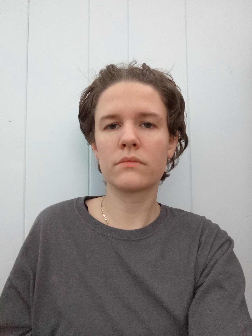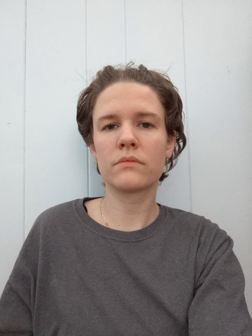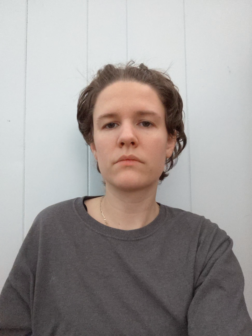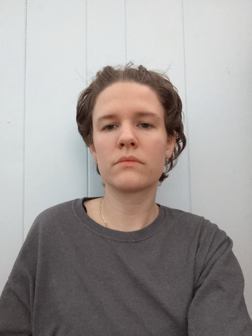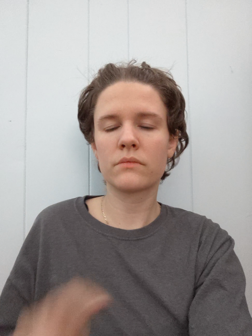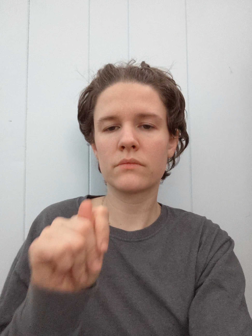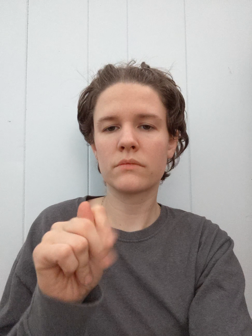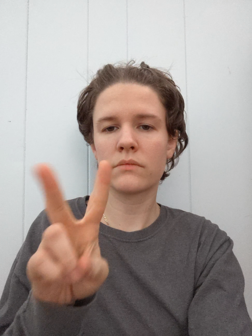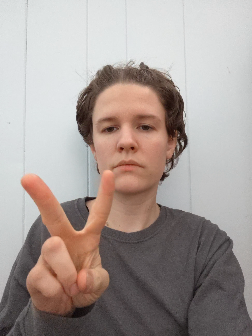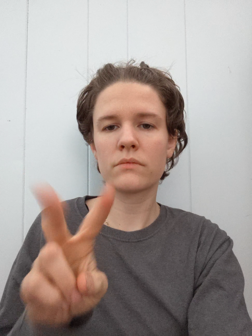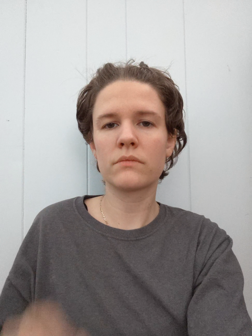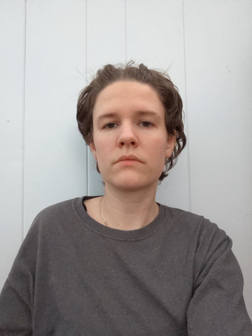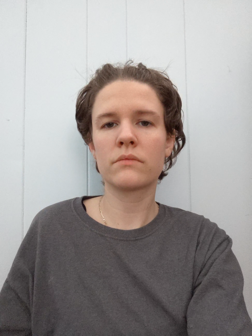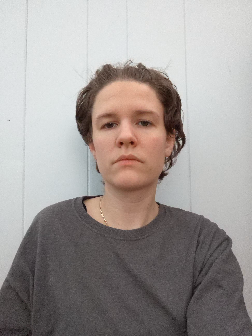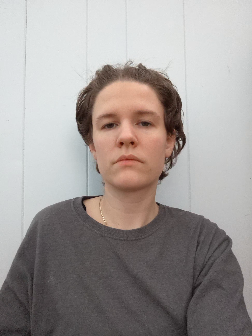TV